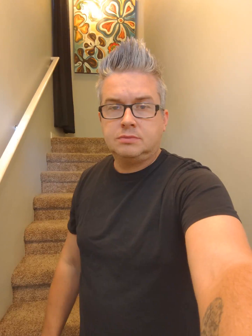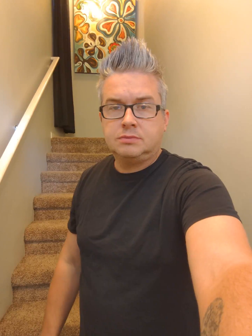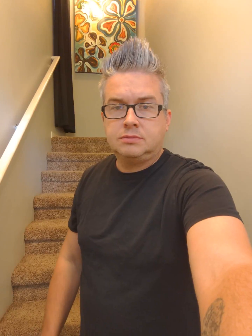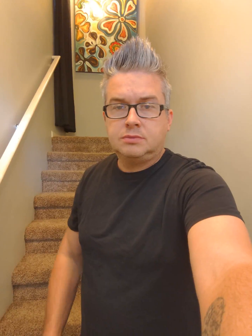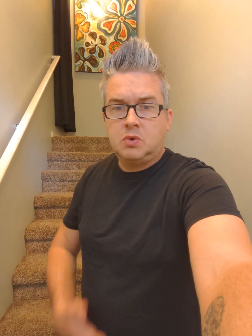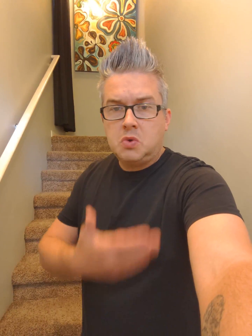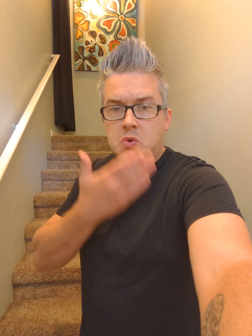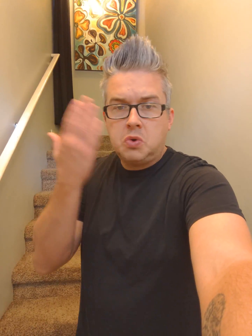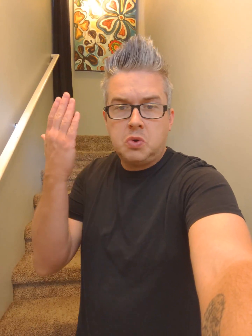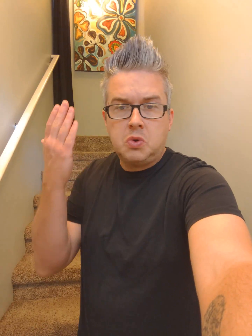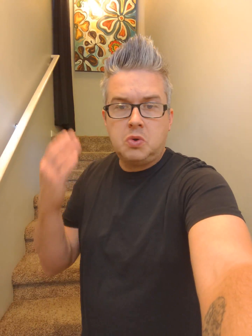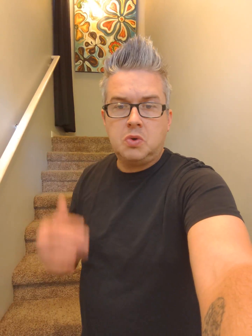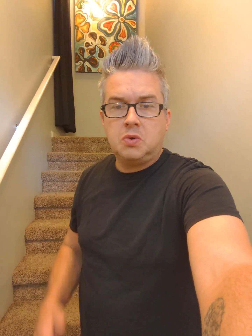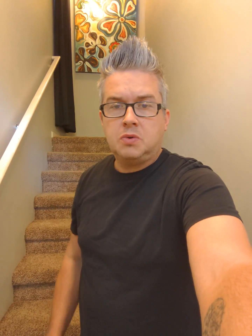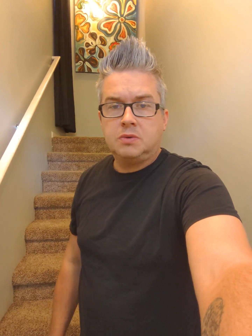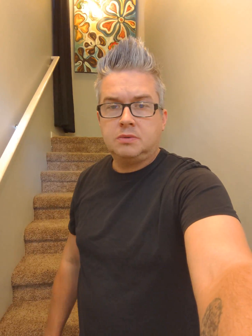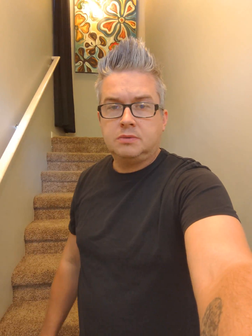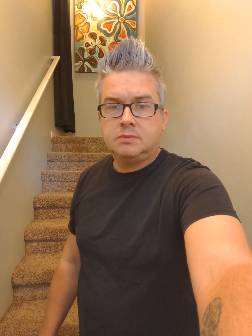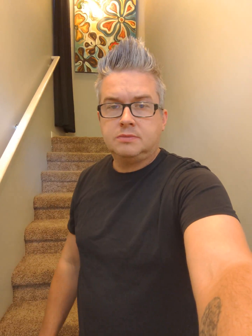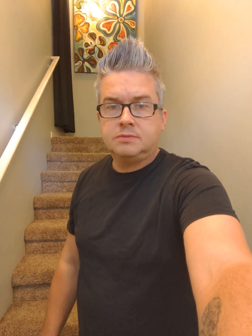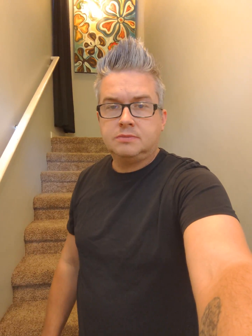all gone